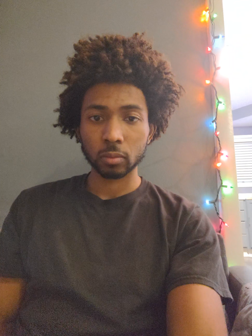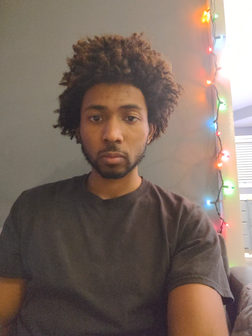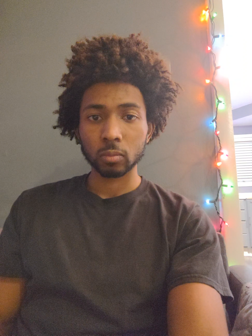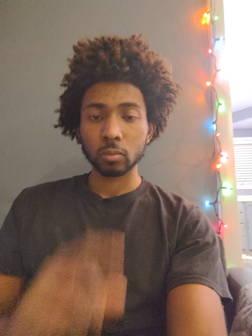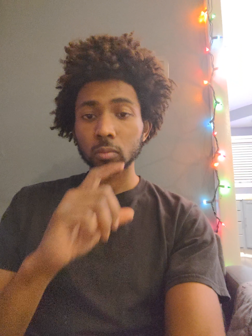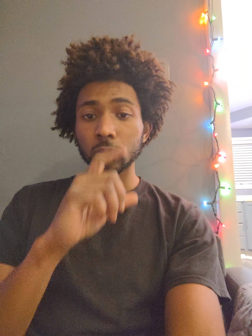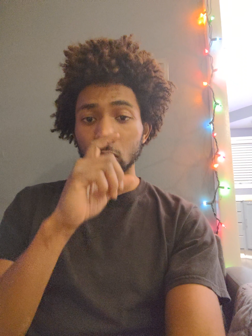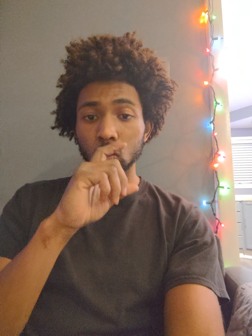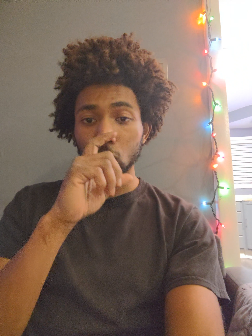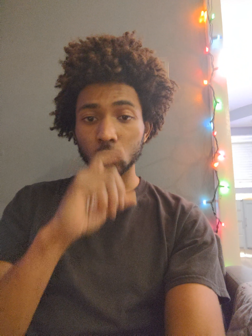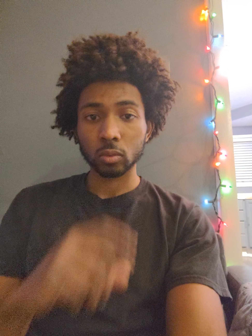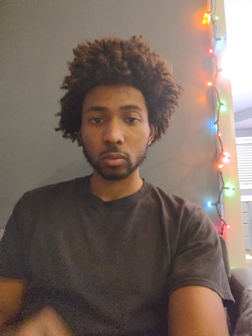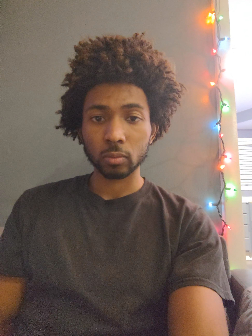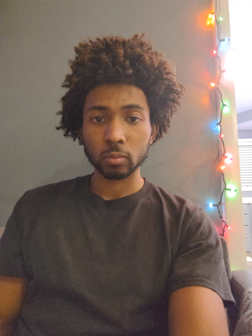doll